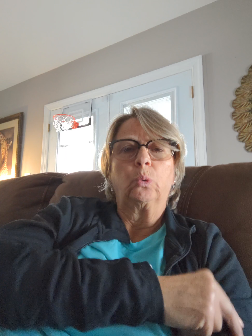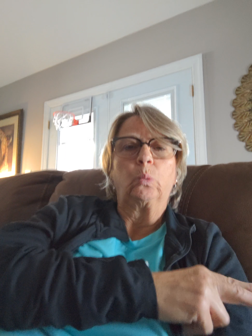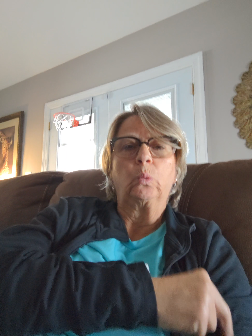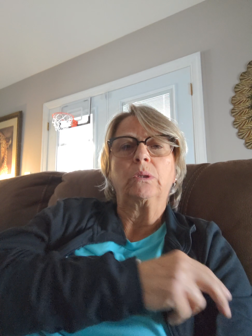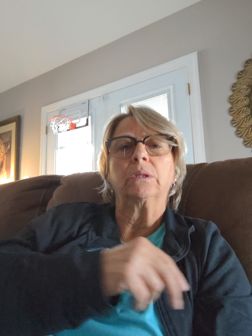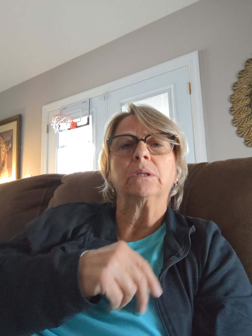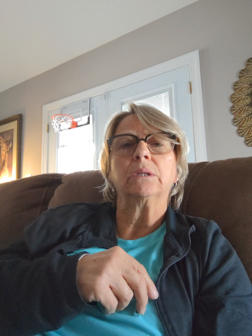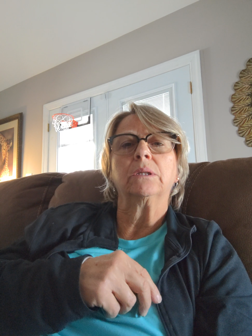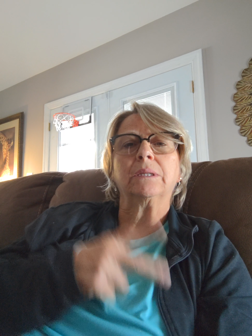goose